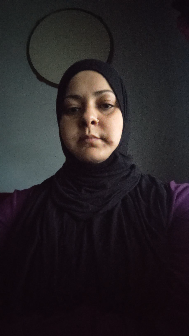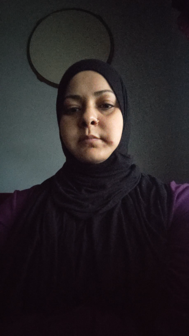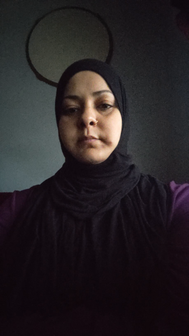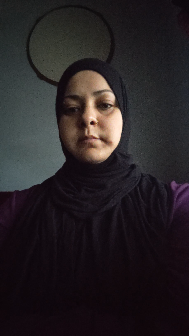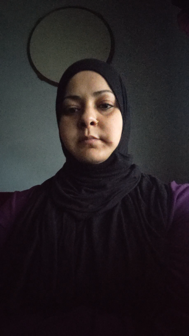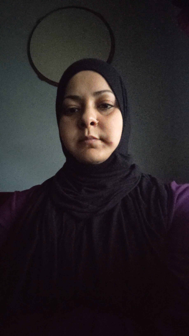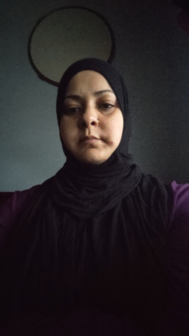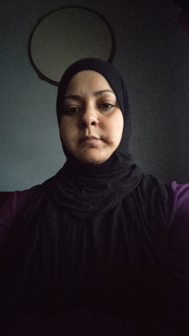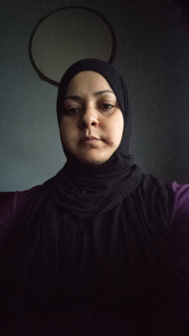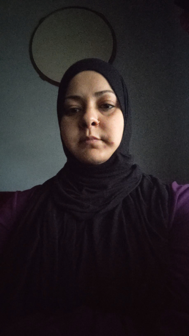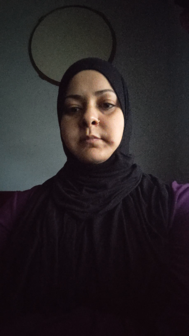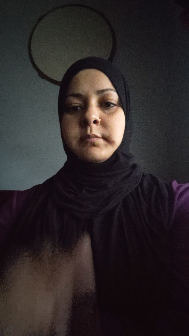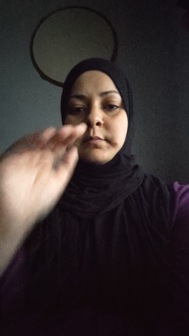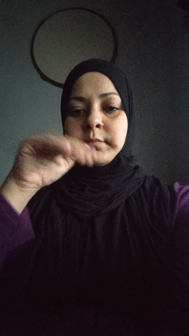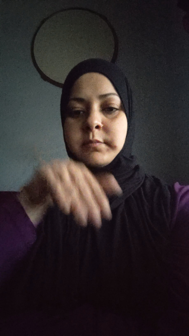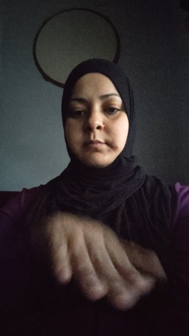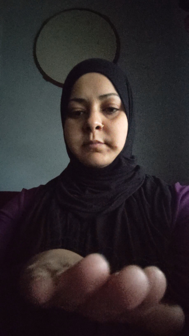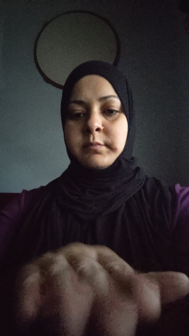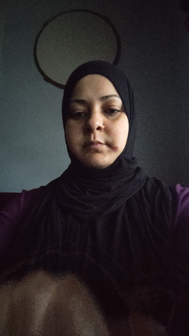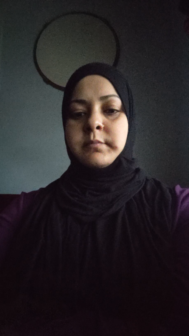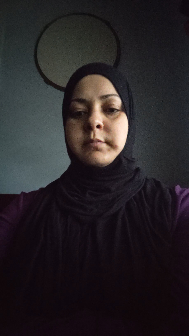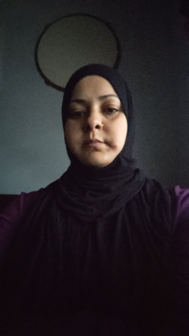enter